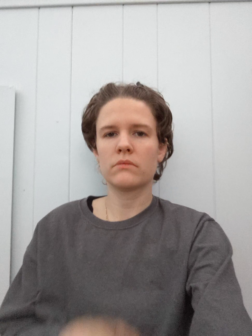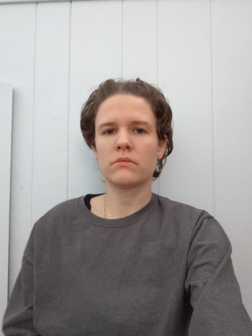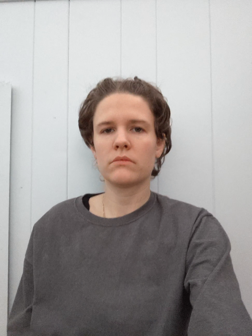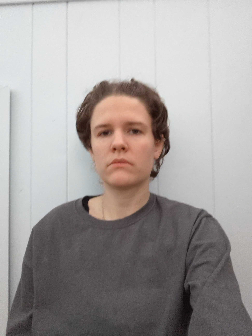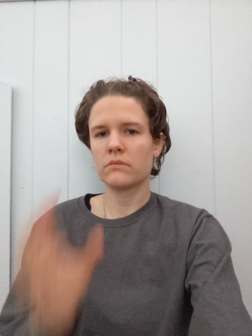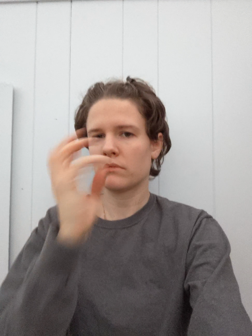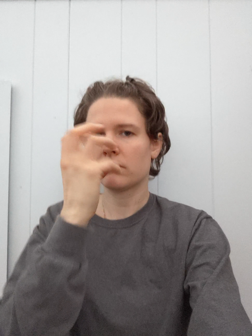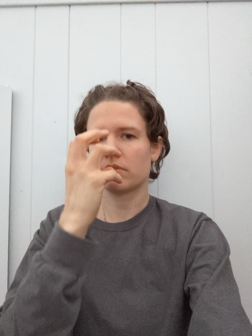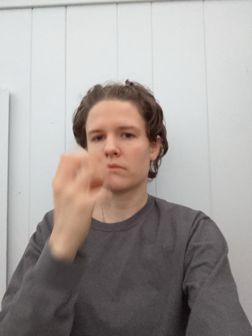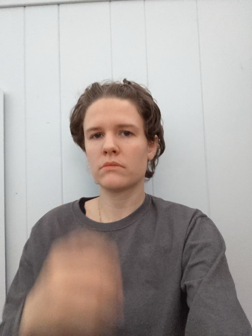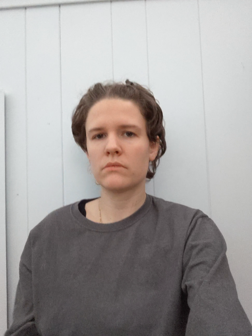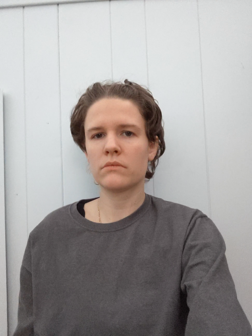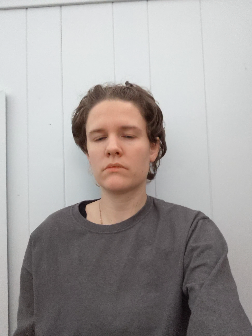clown